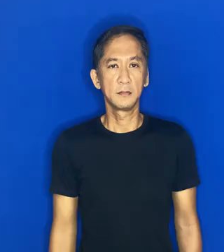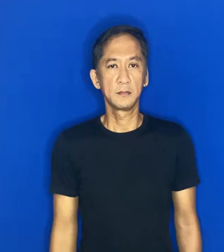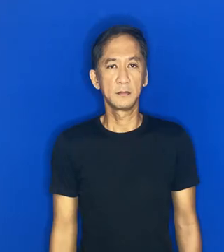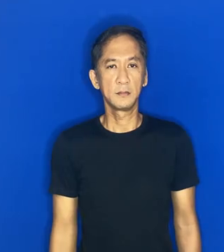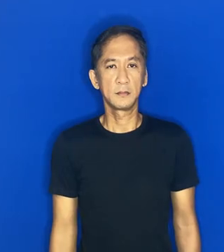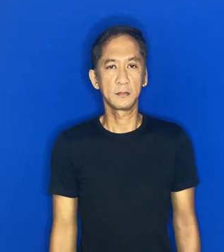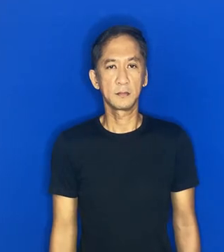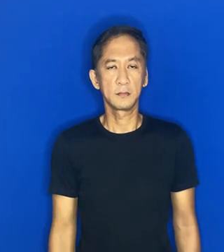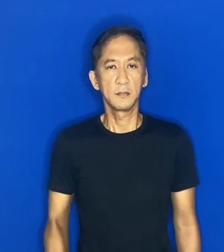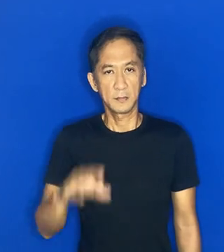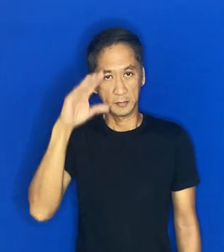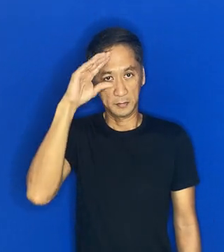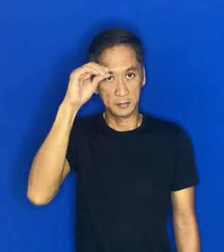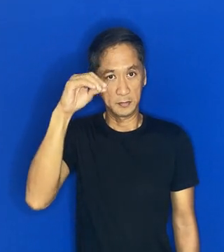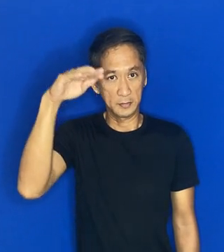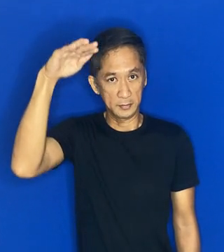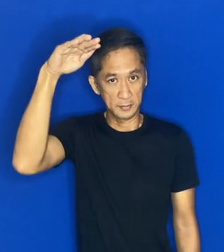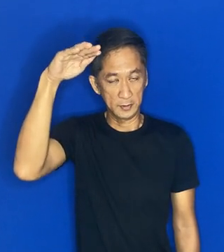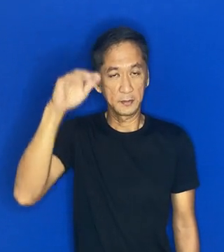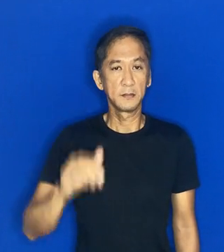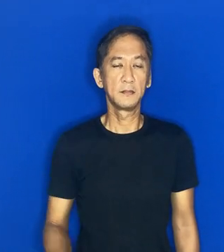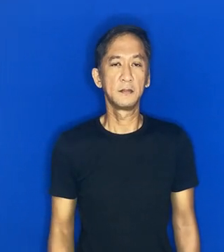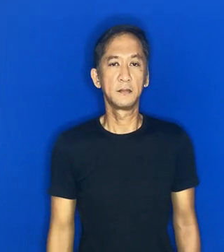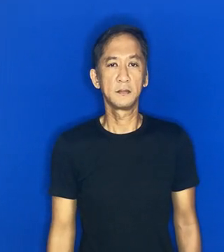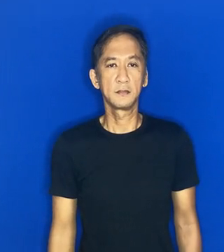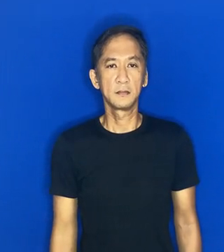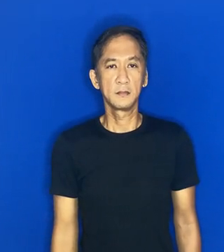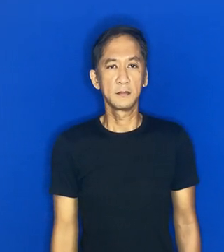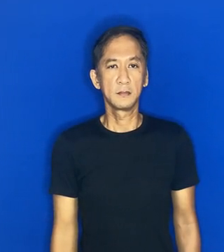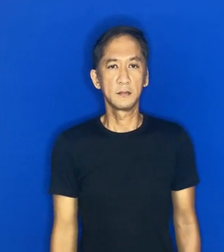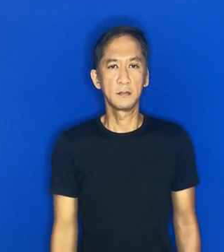man